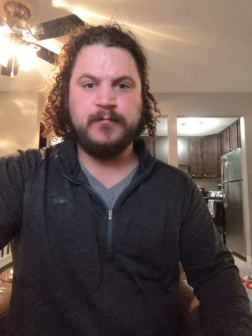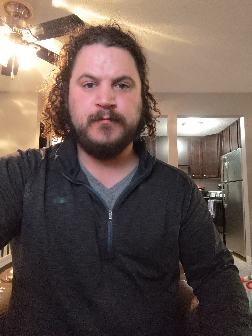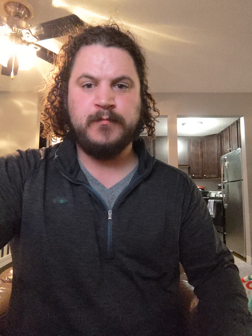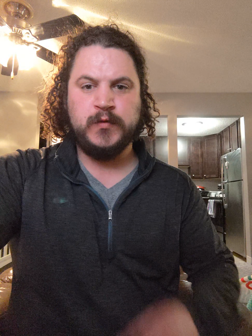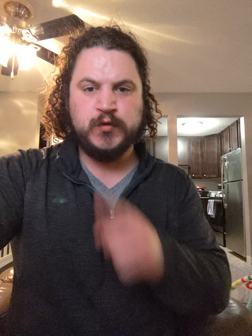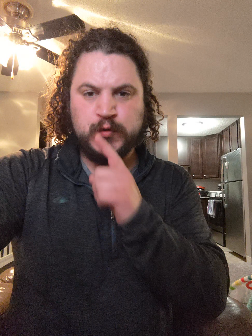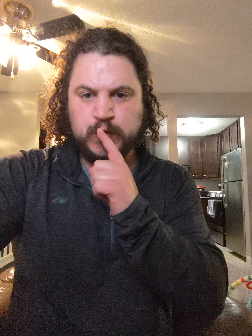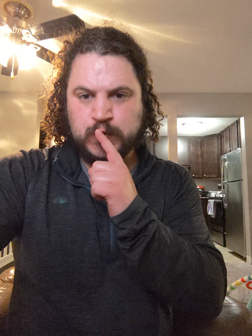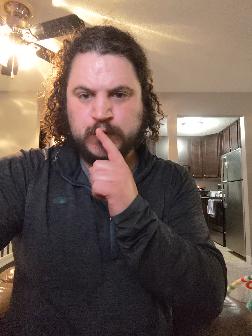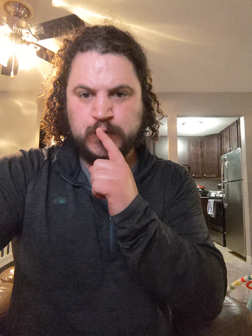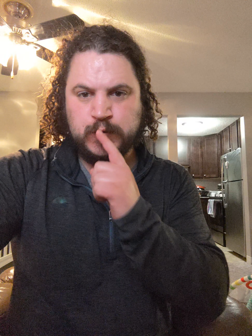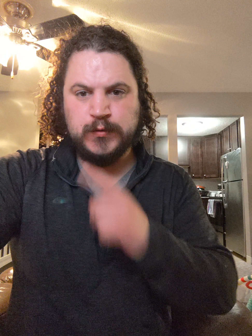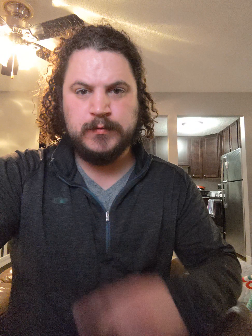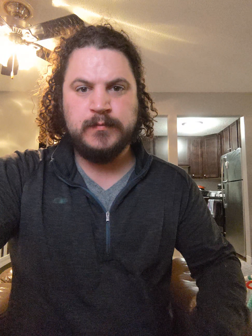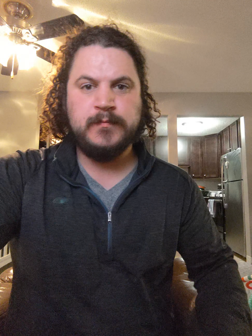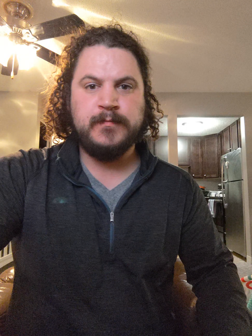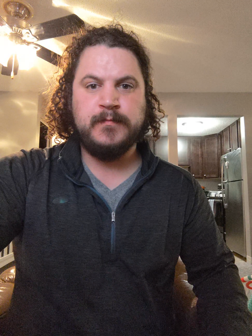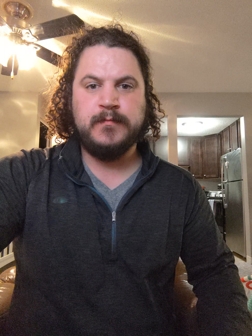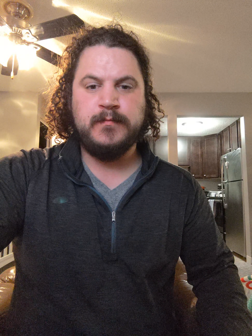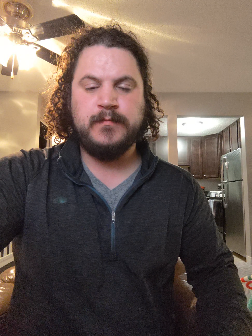shhh